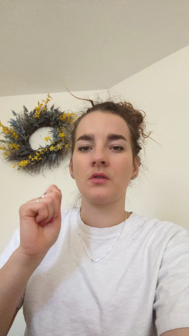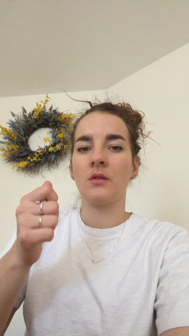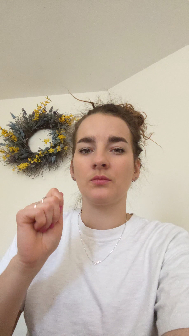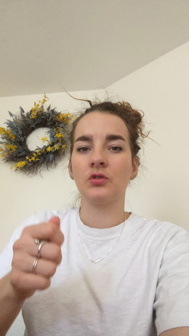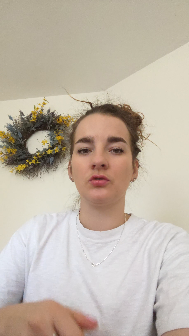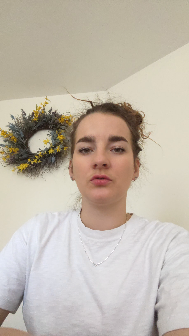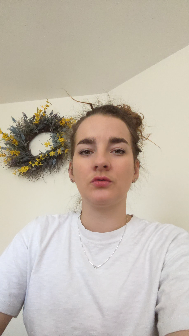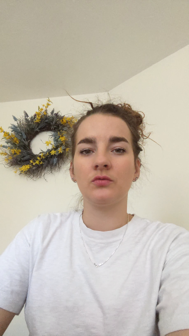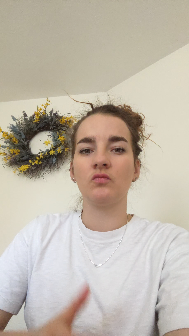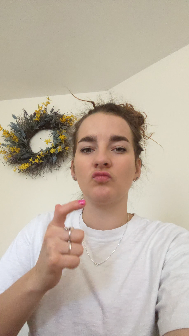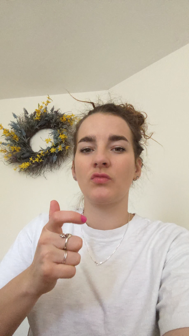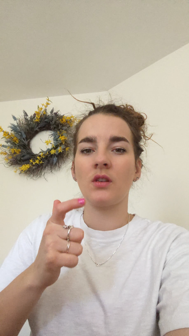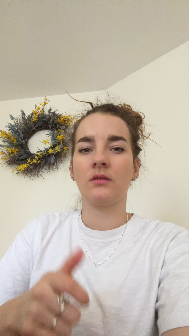run